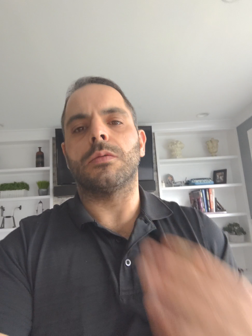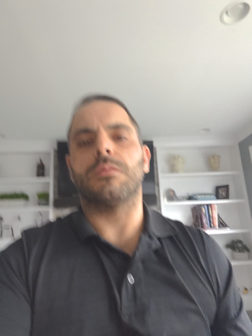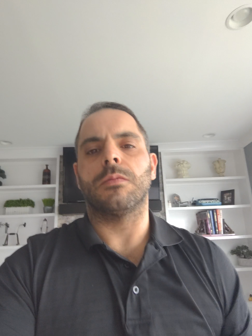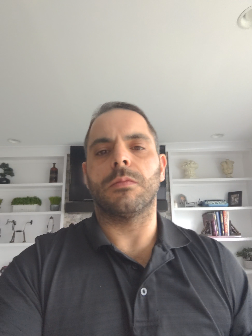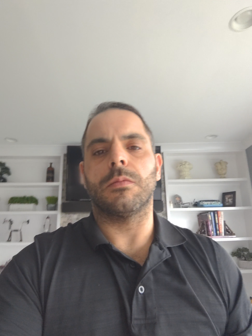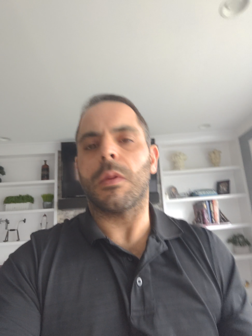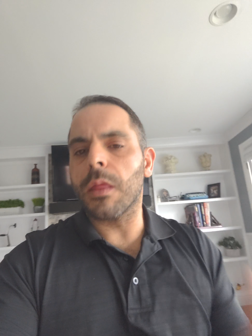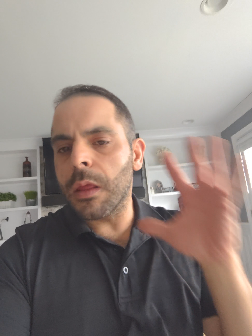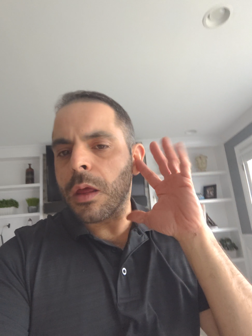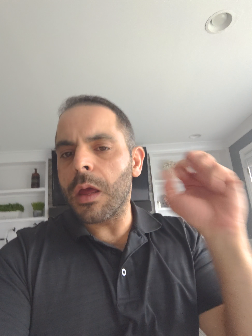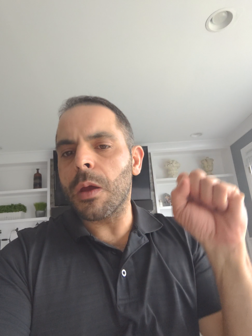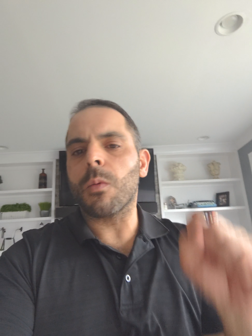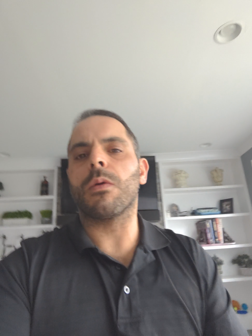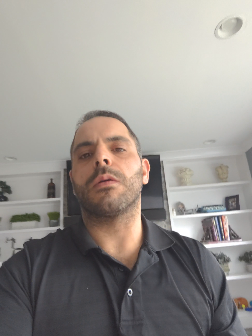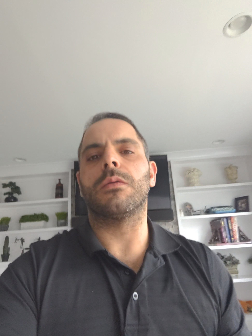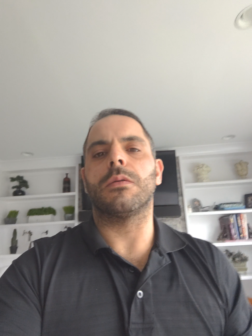loud